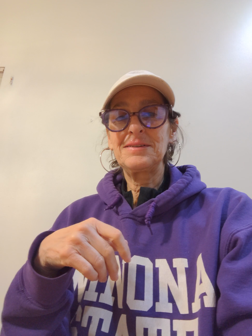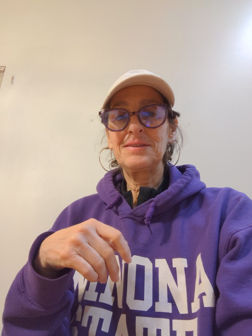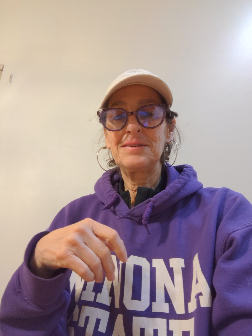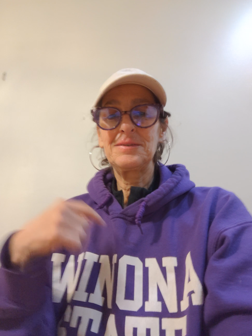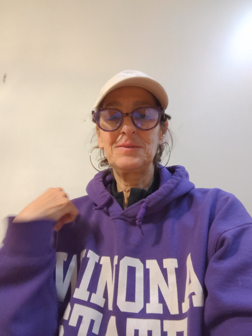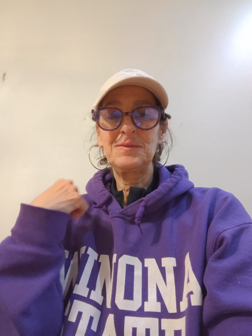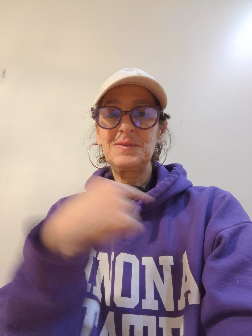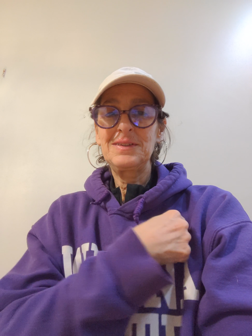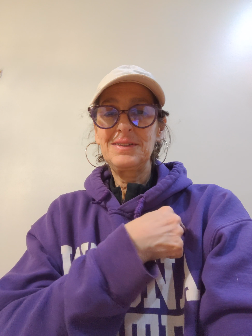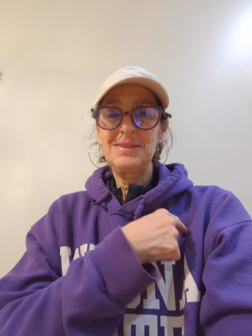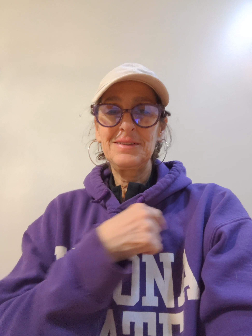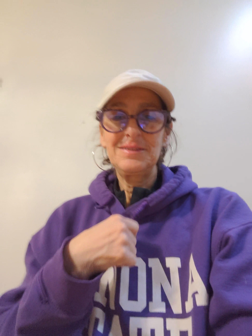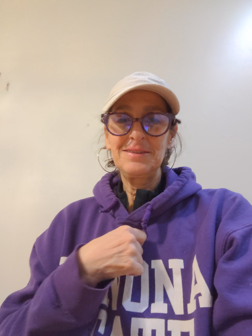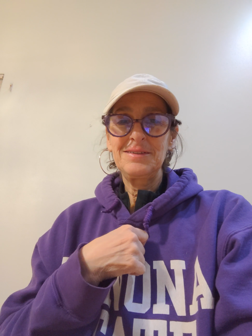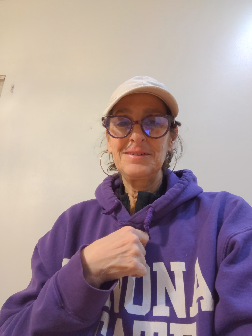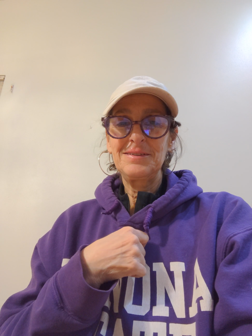we